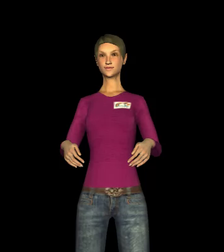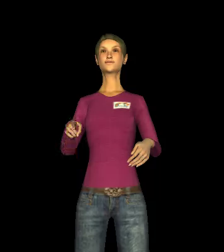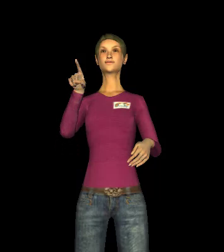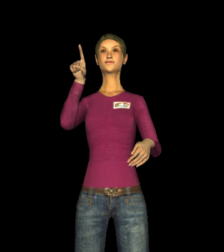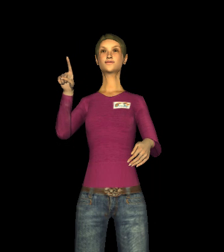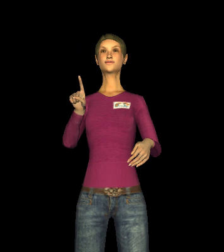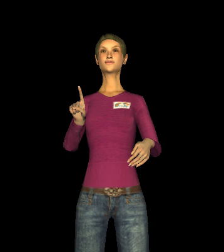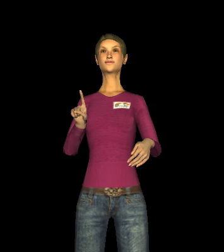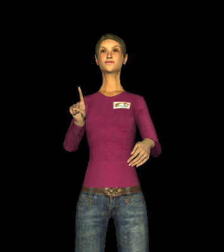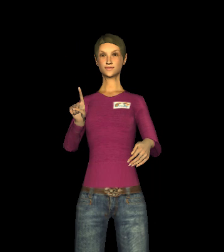سؤال